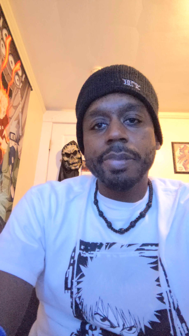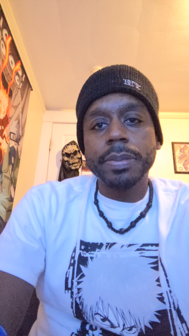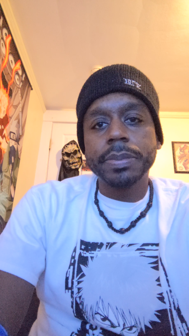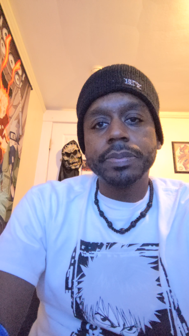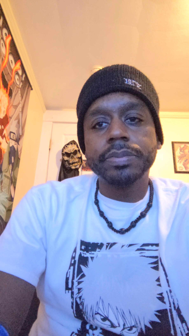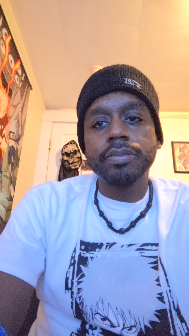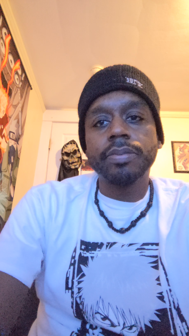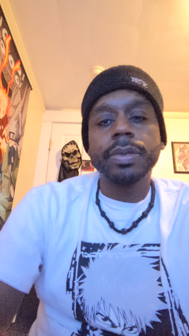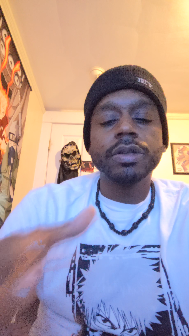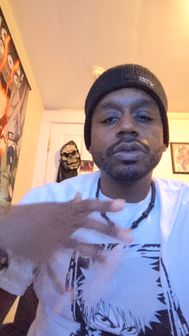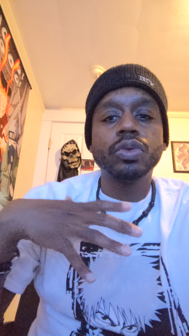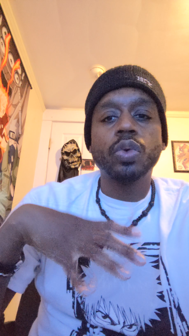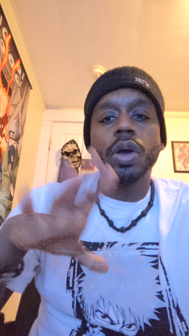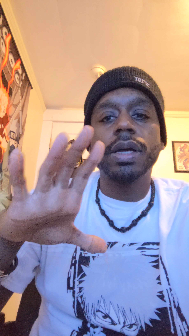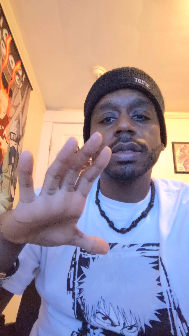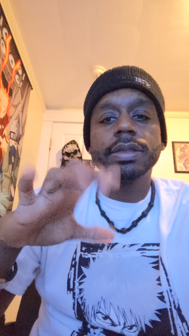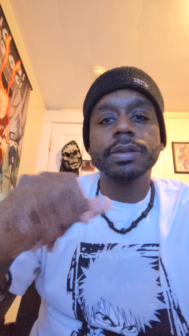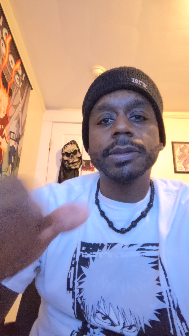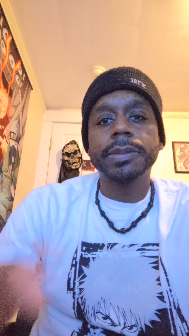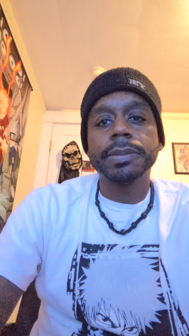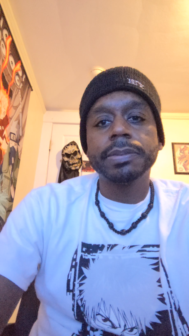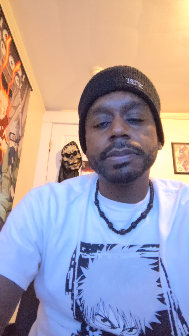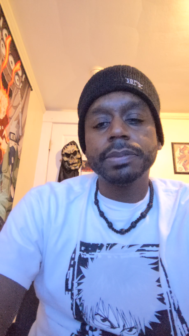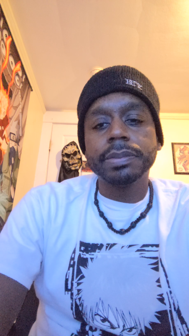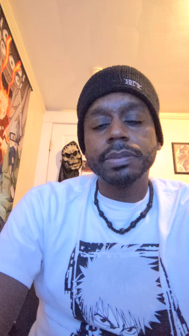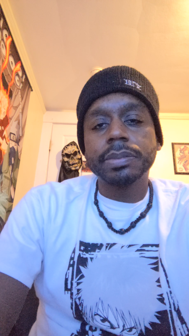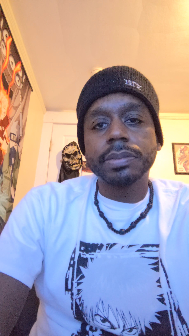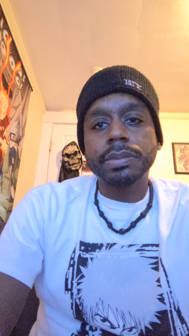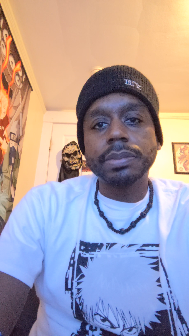dress